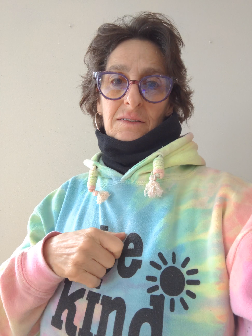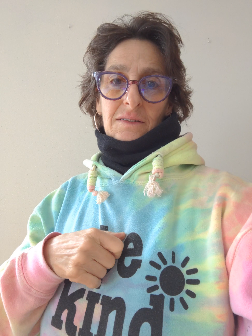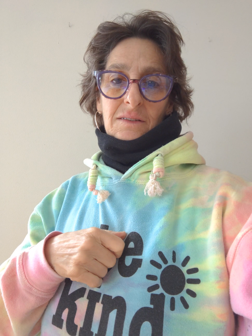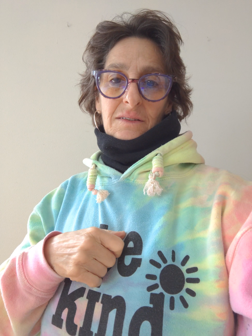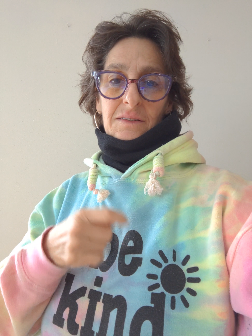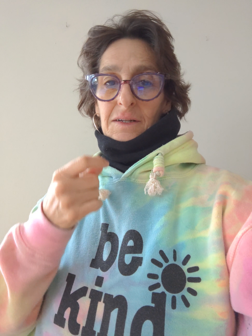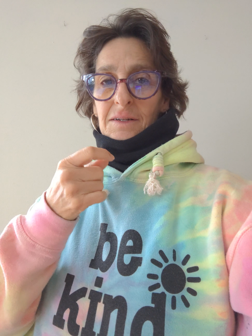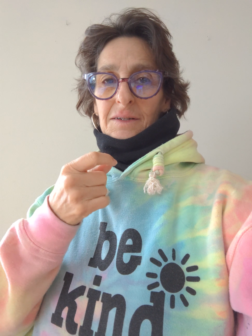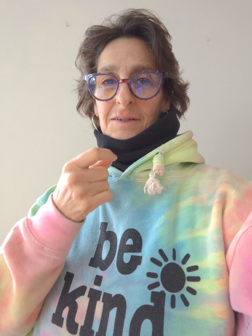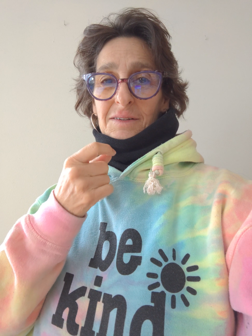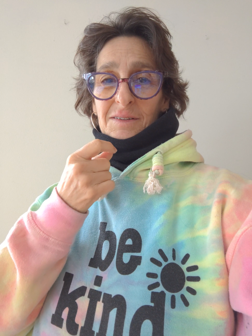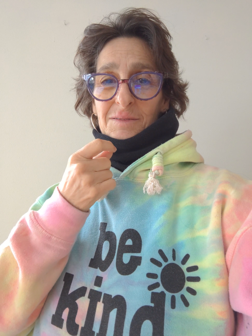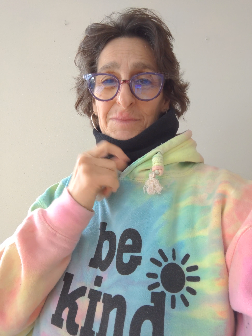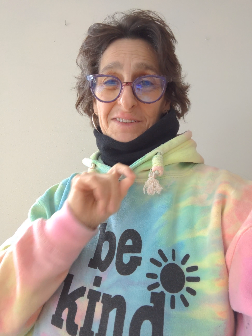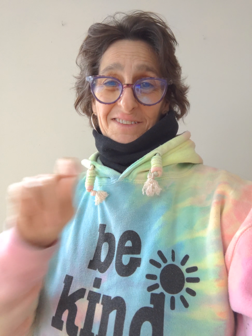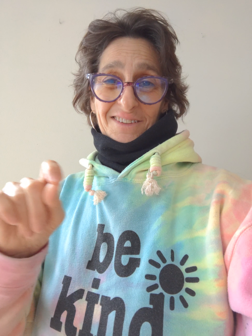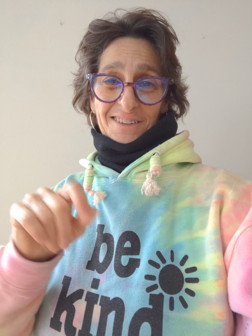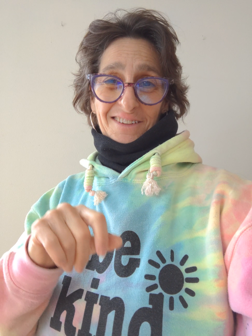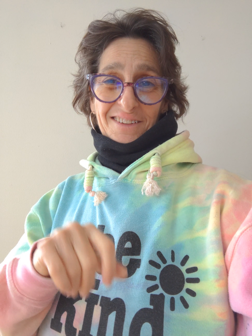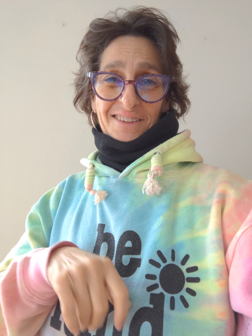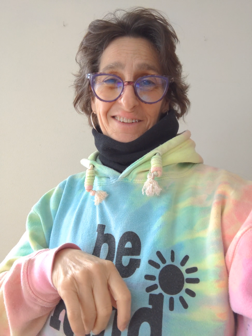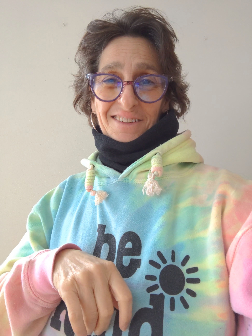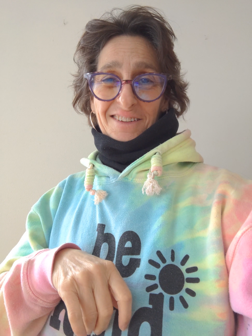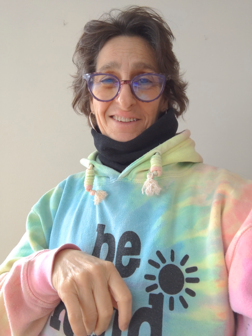pencil